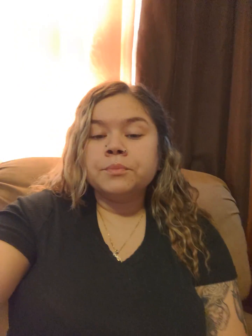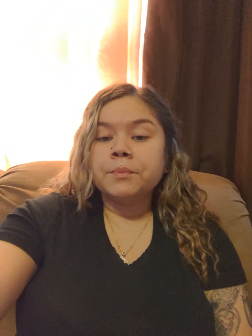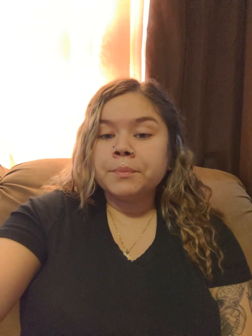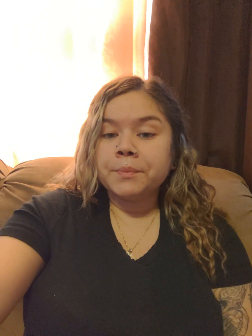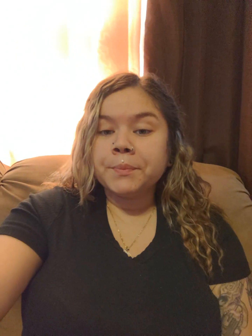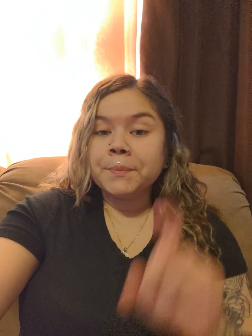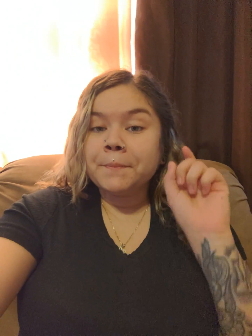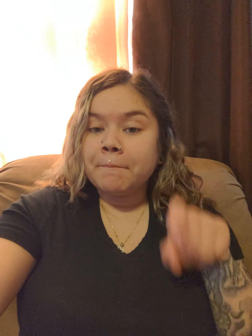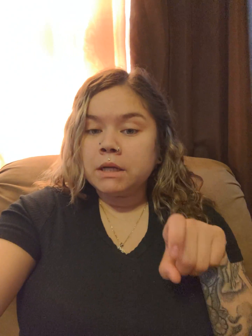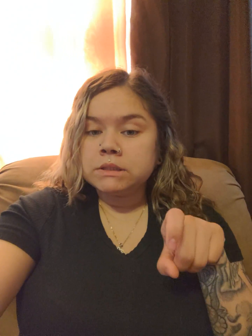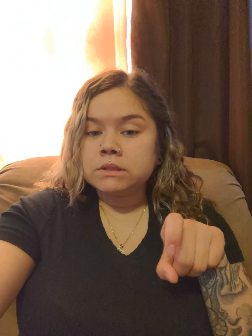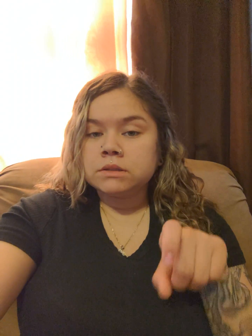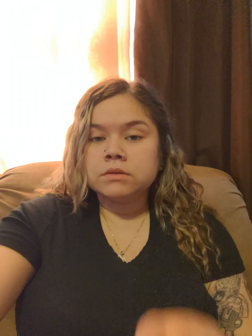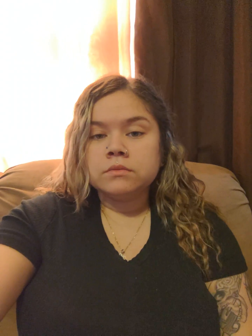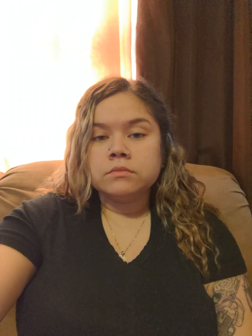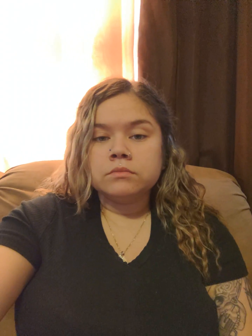must